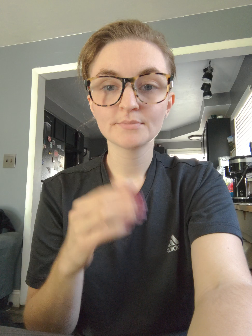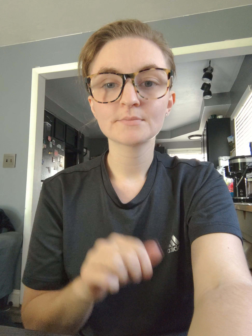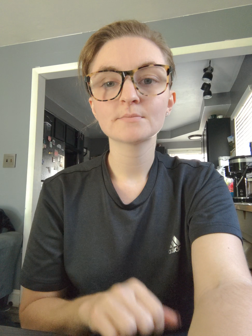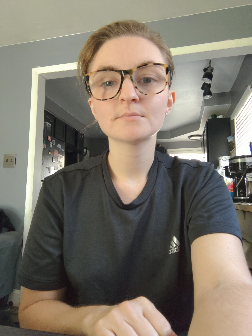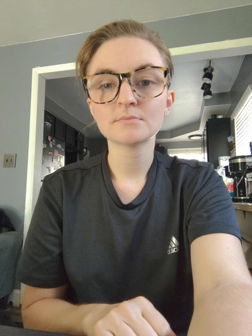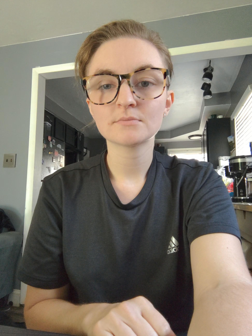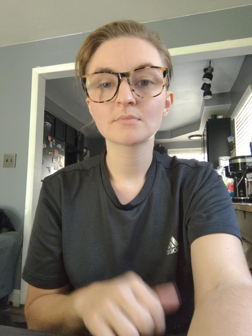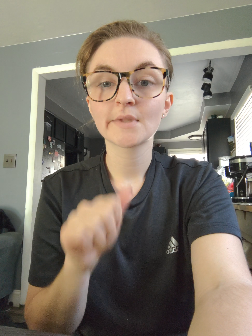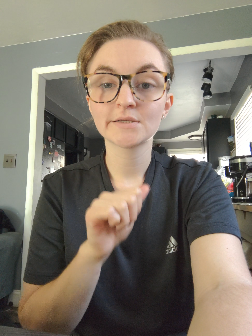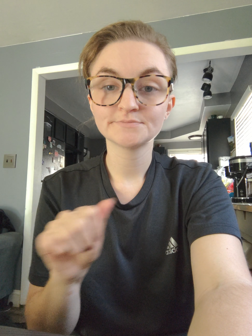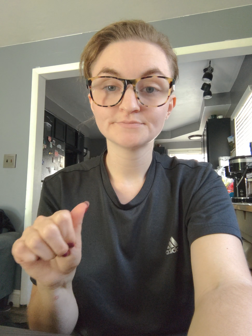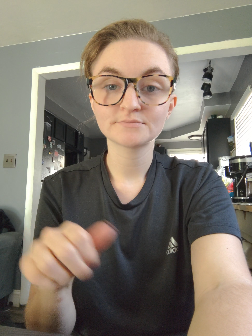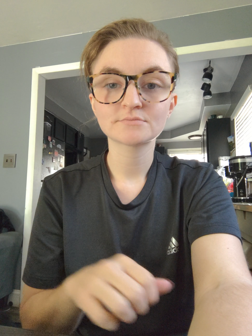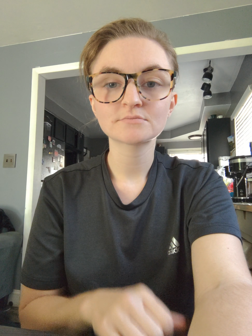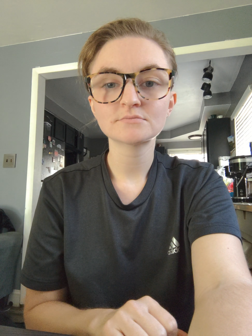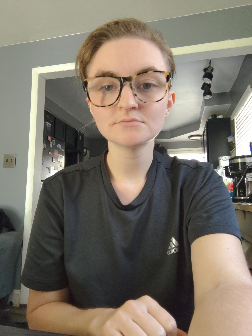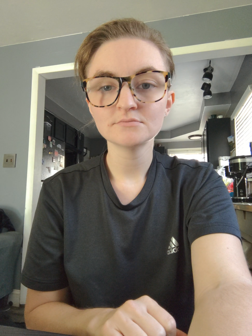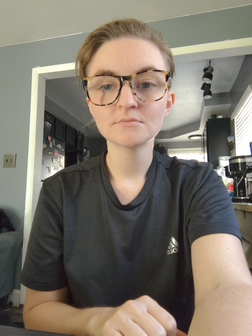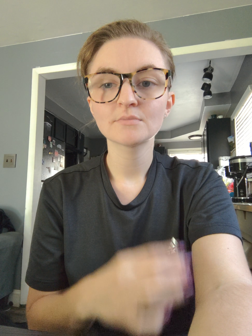a